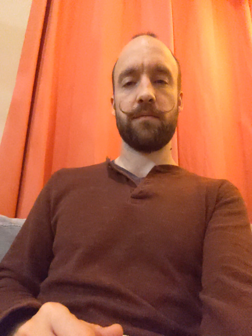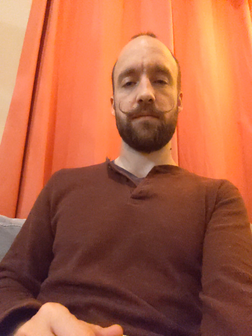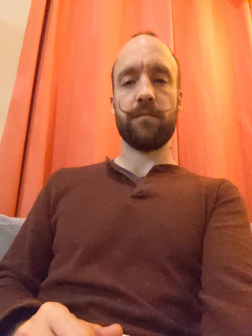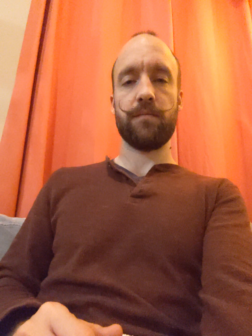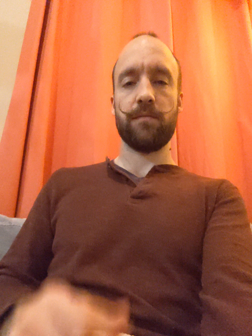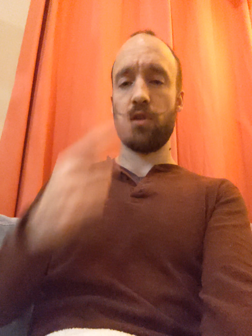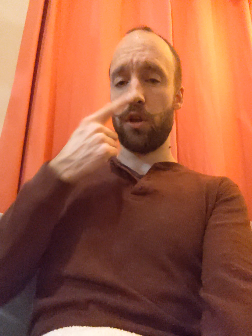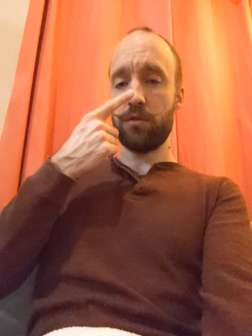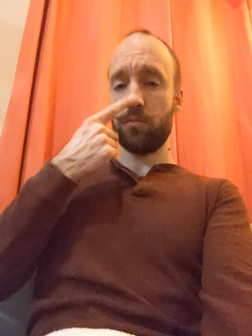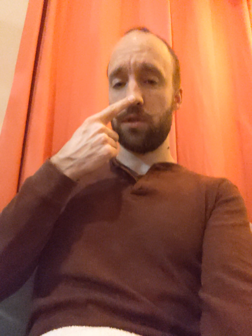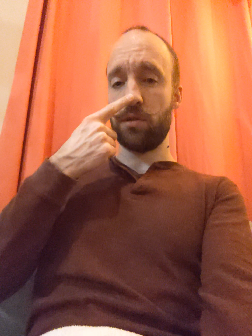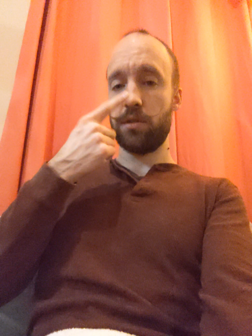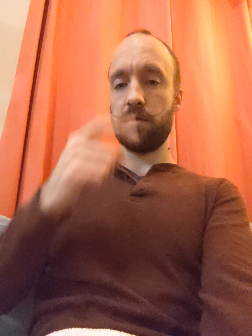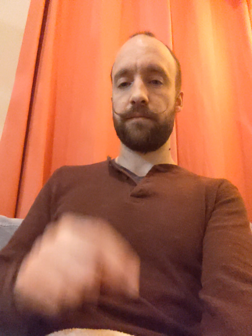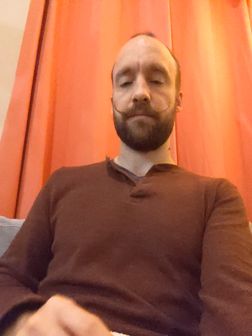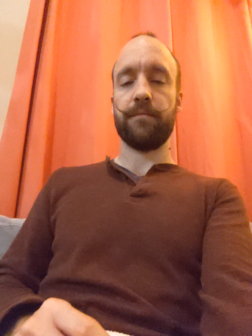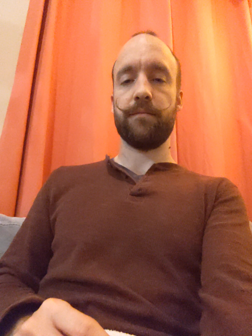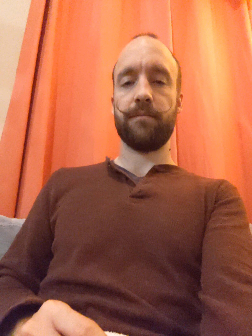nose